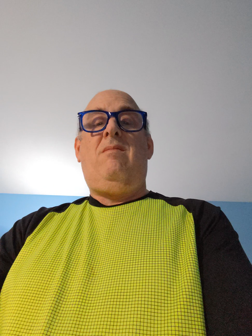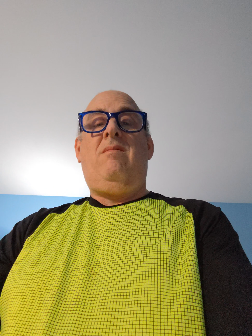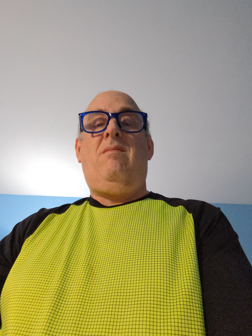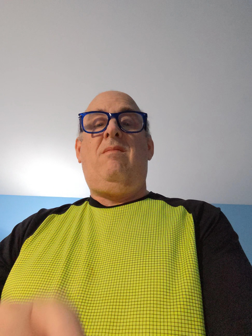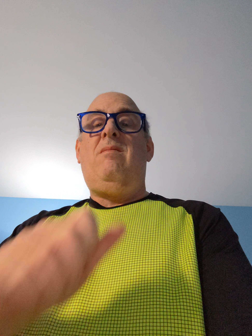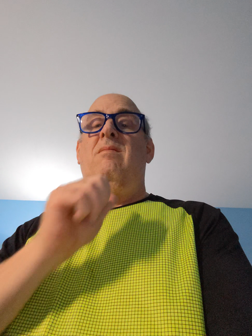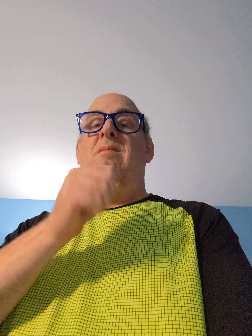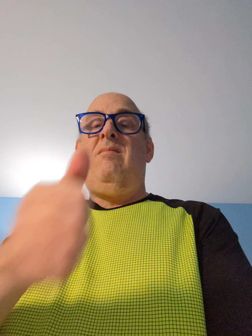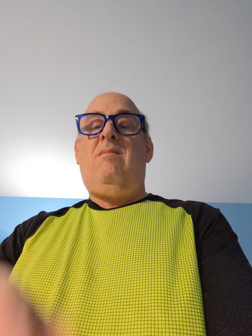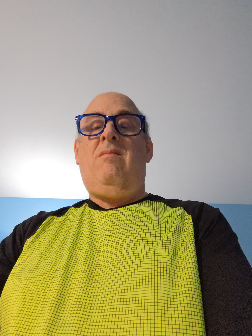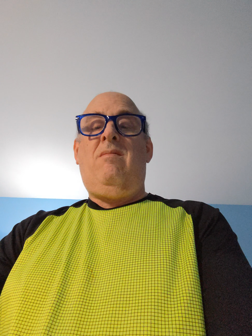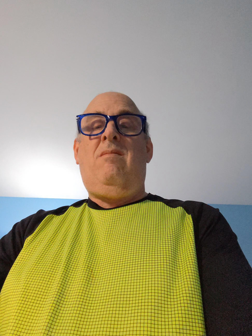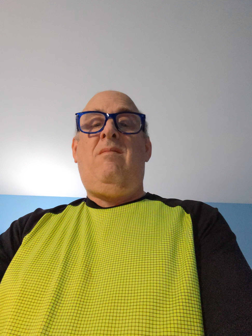not